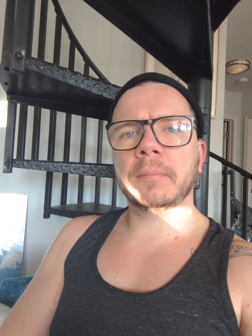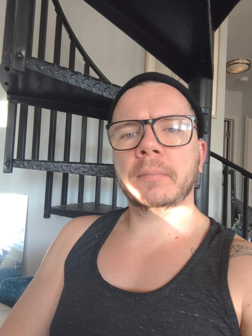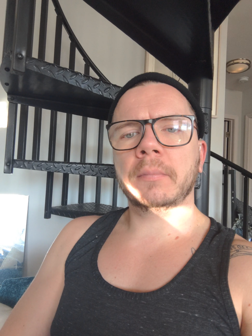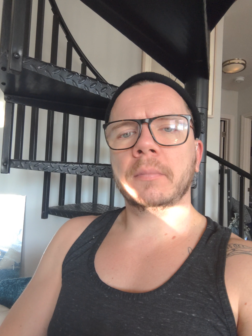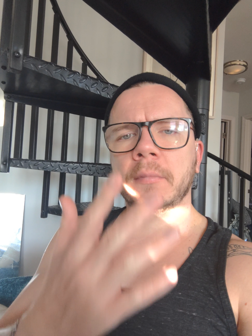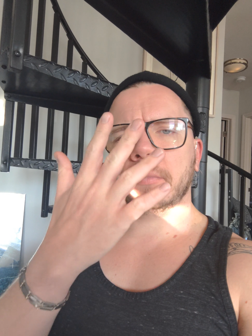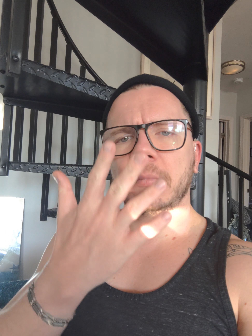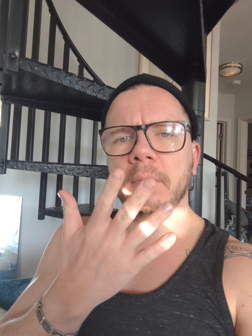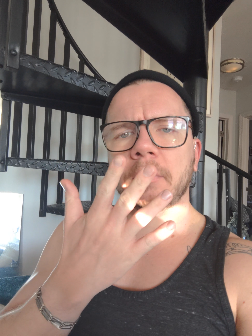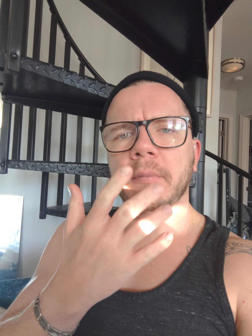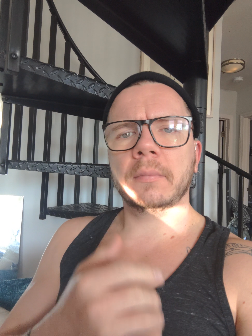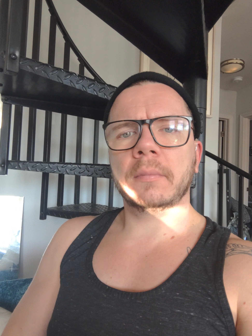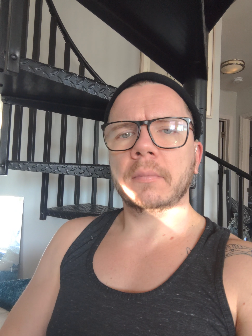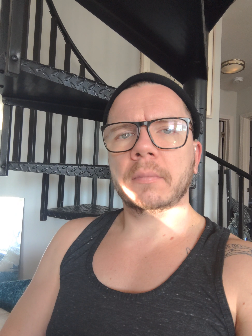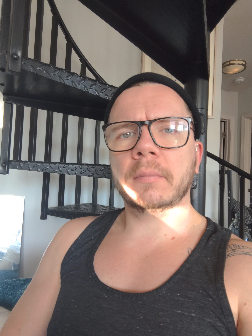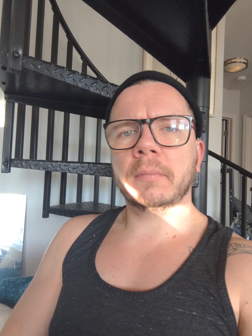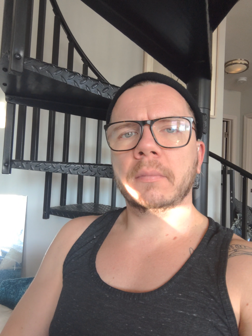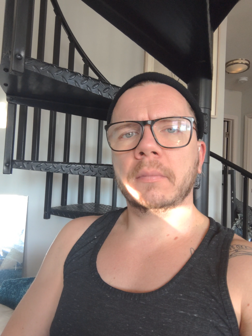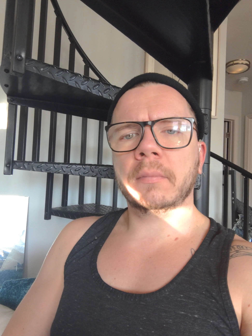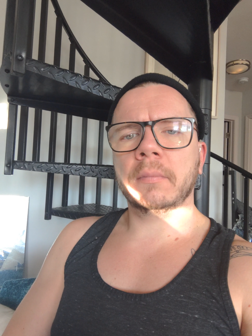sad